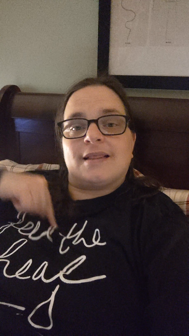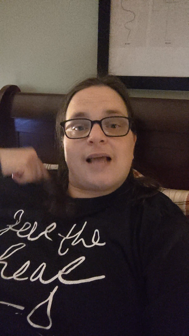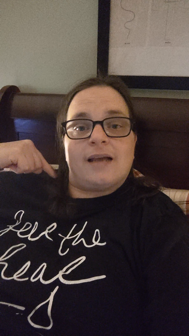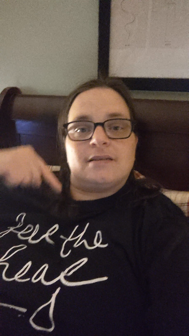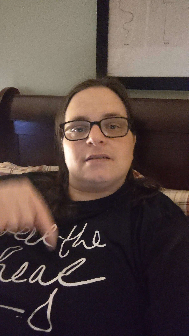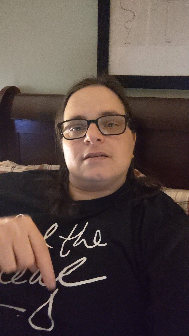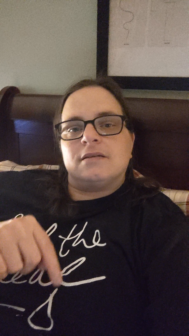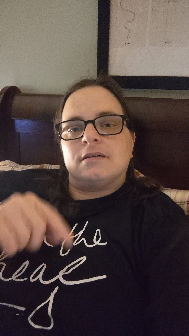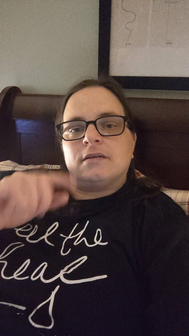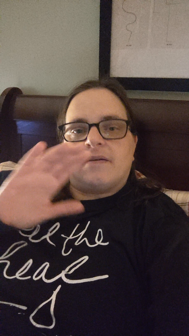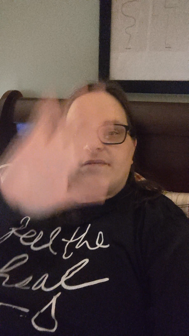give me five